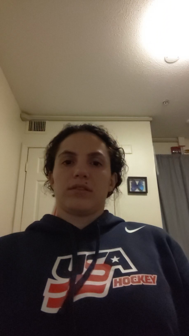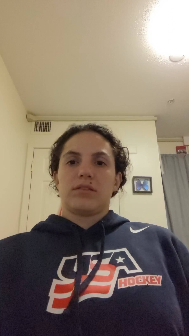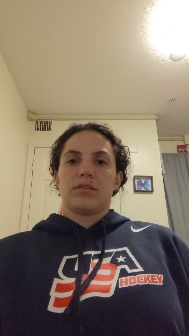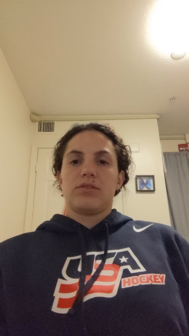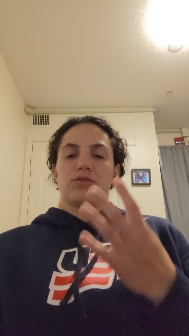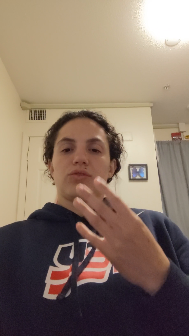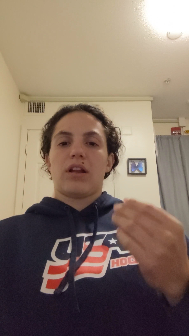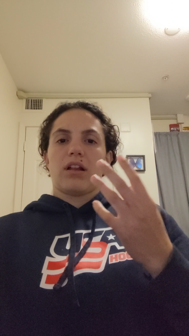gentle